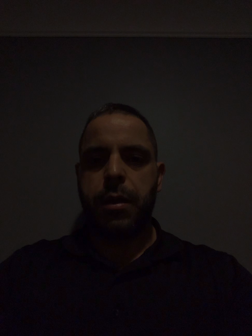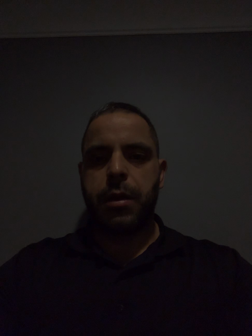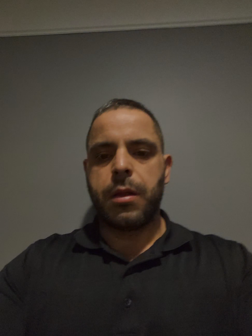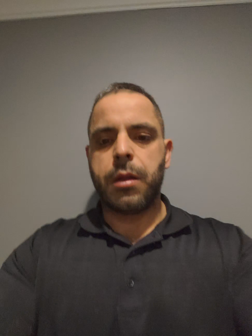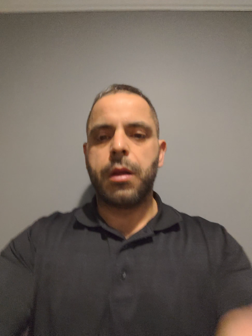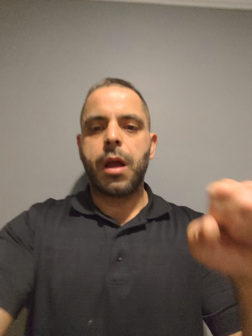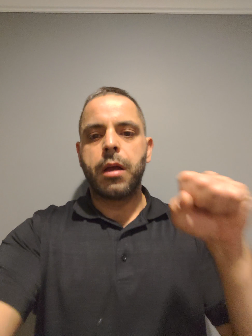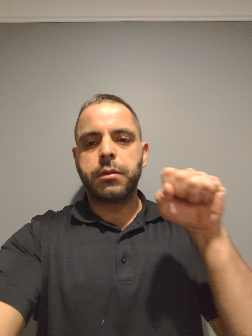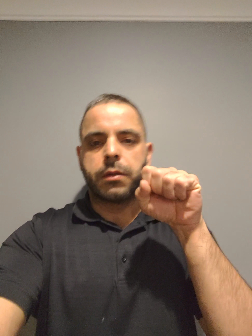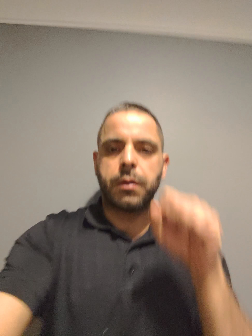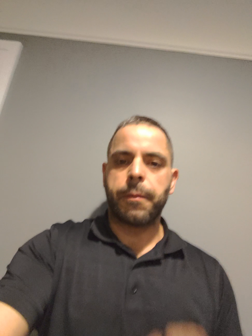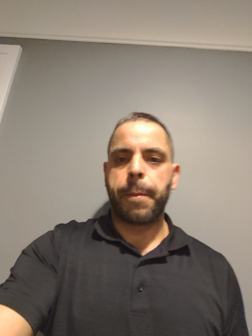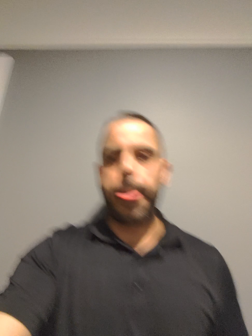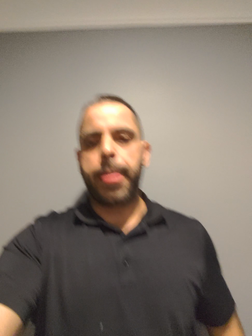carrot